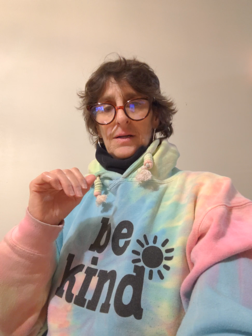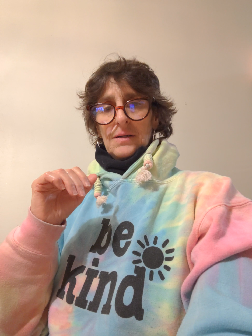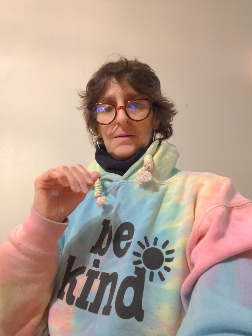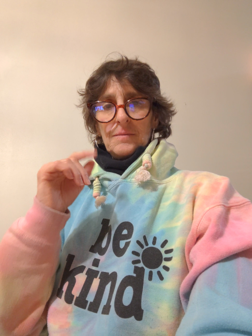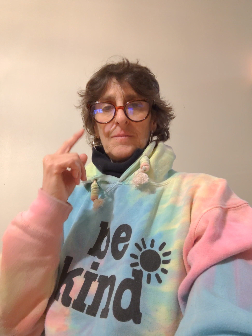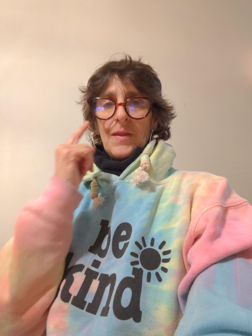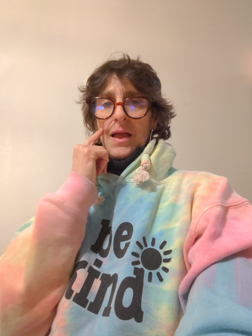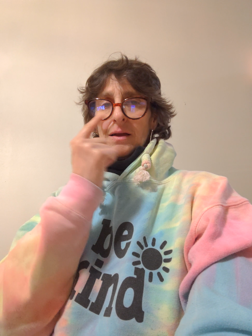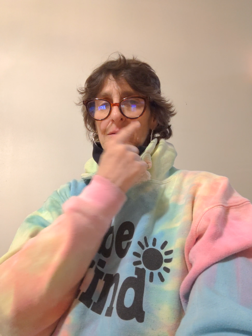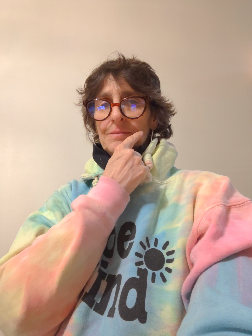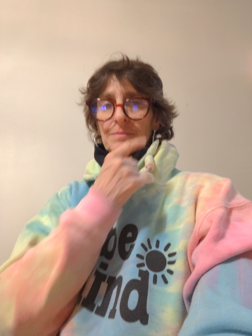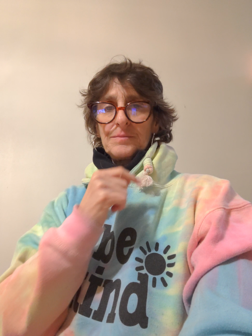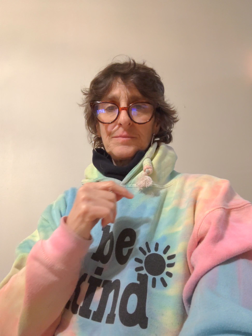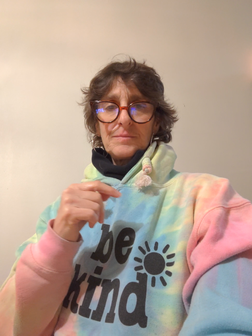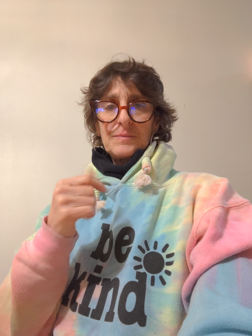eye